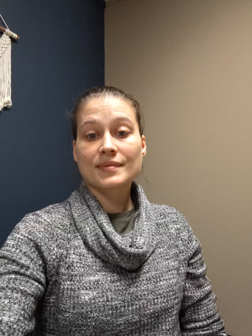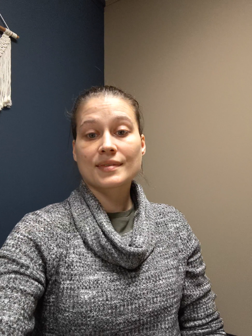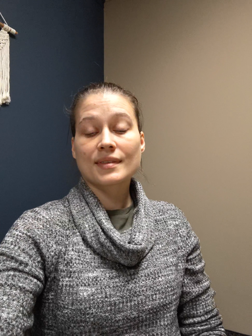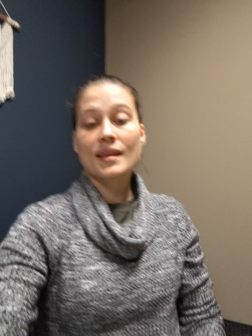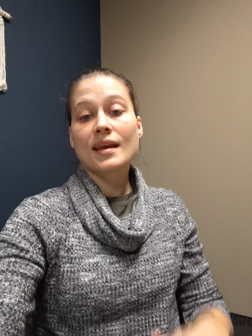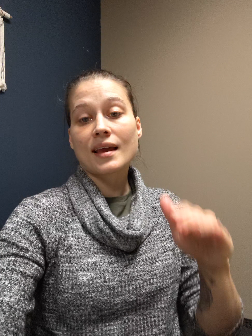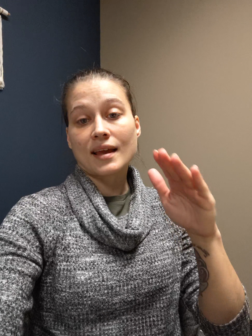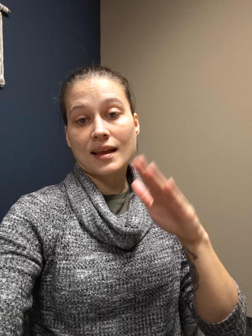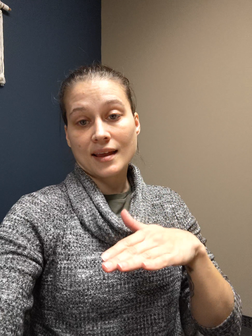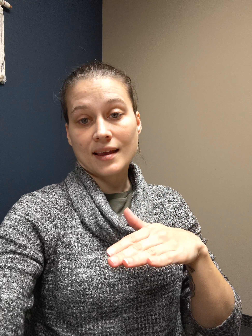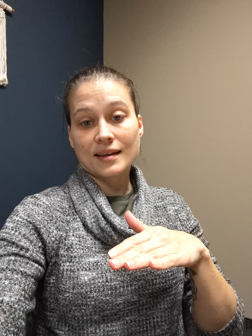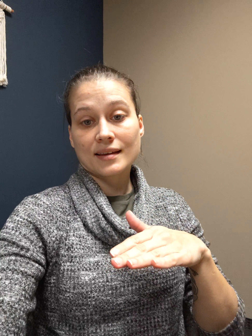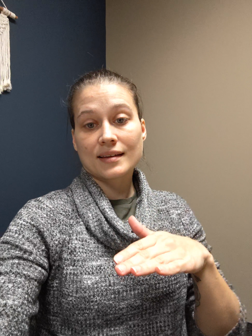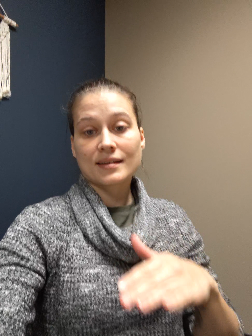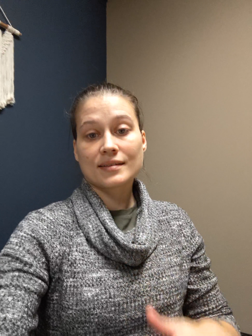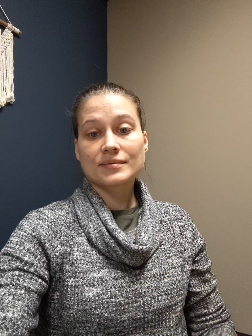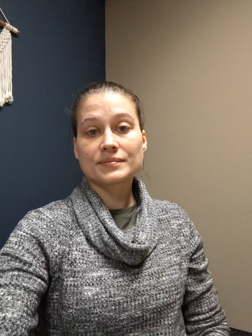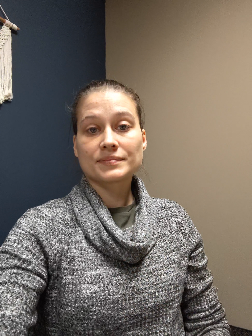on